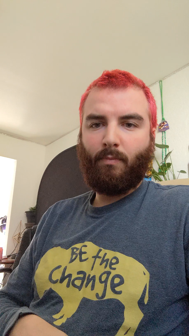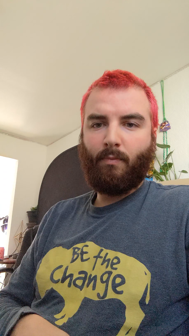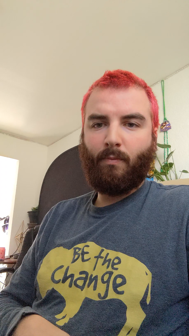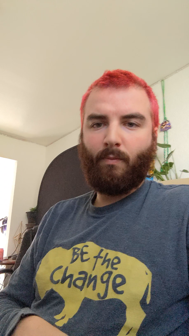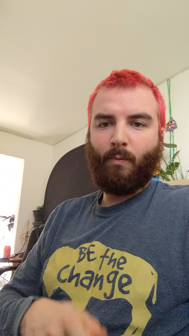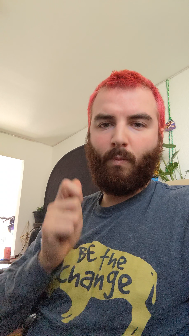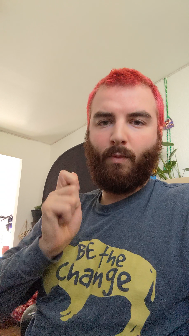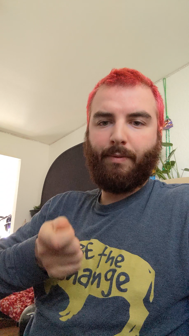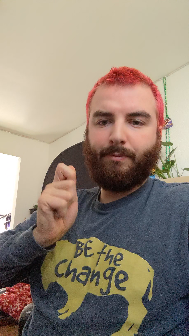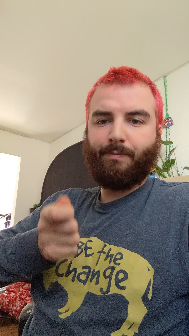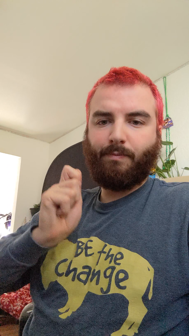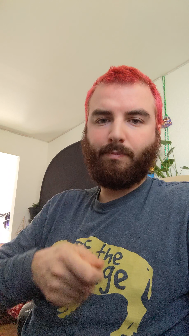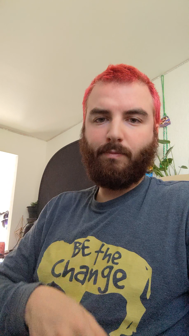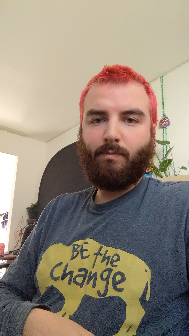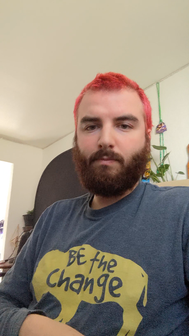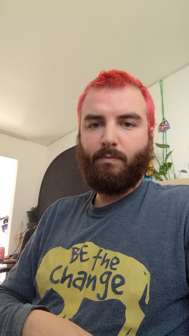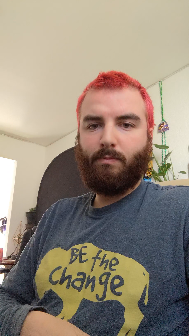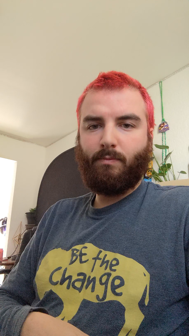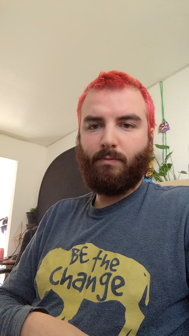hammer